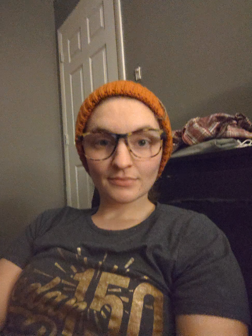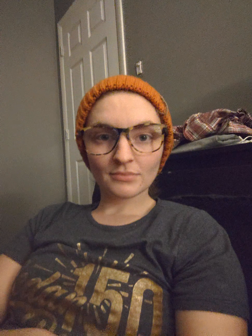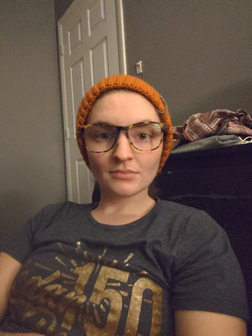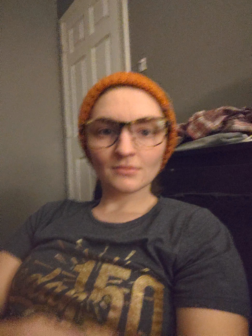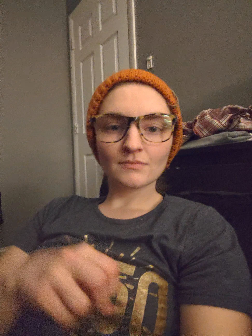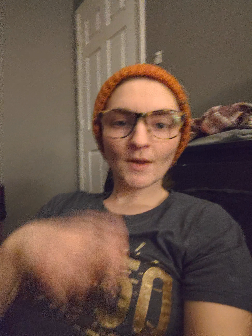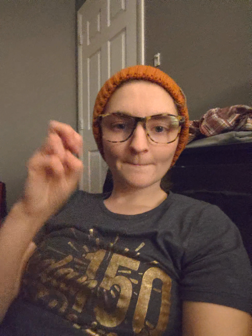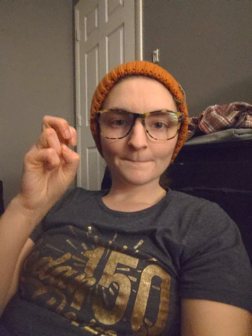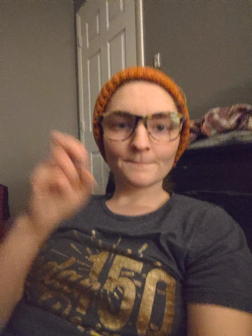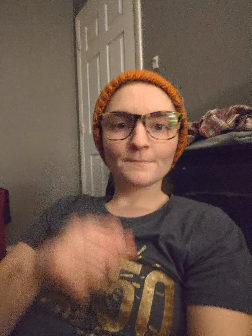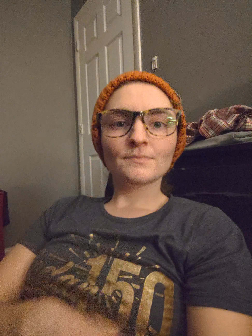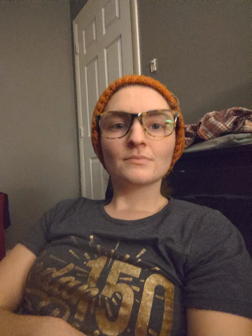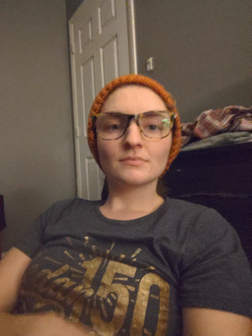jump